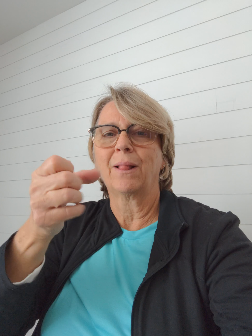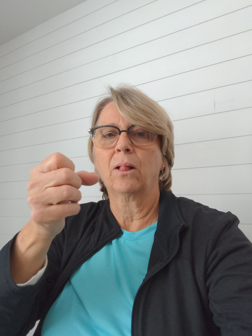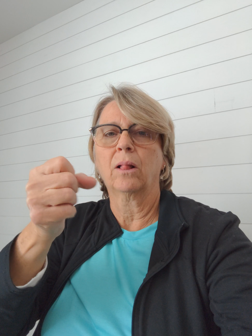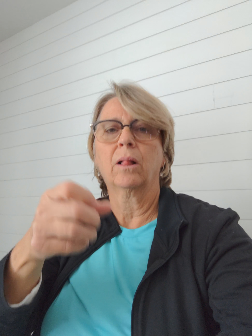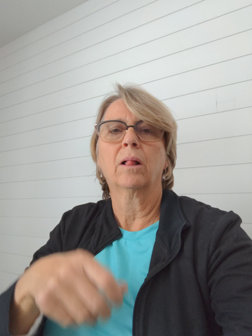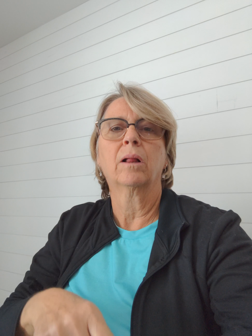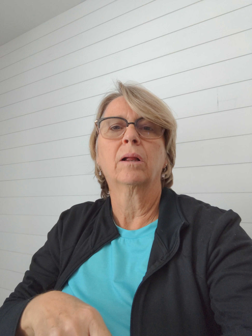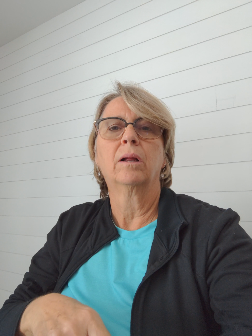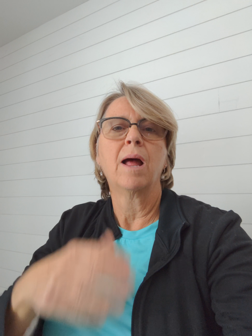milk